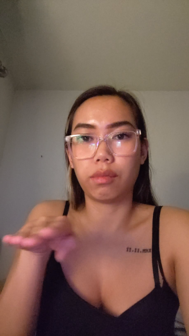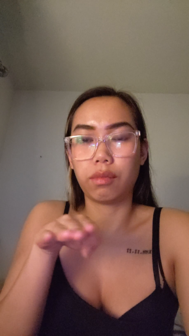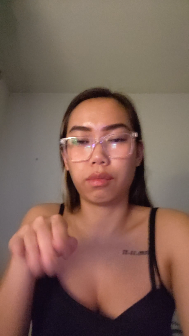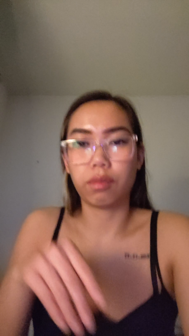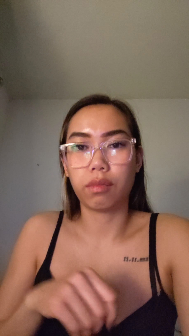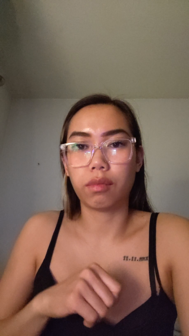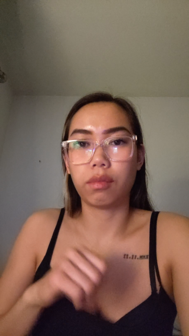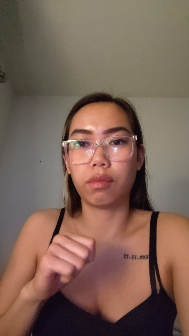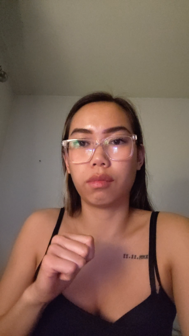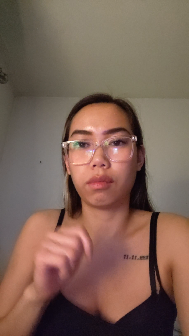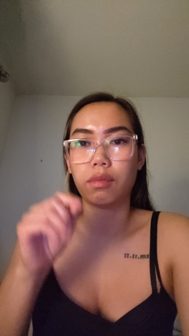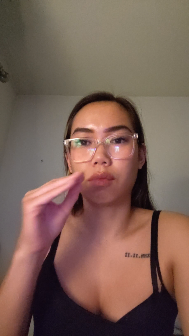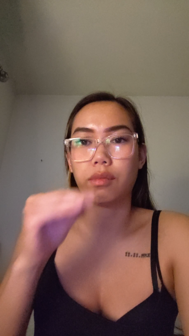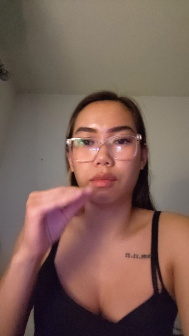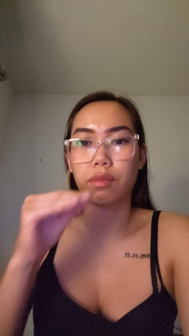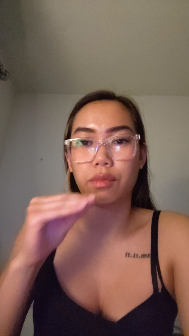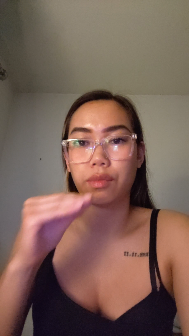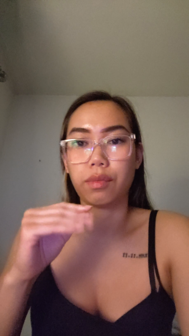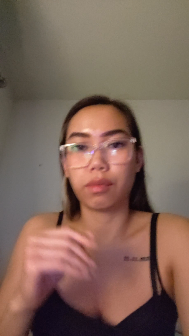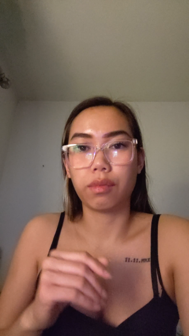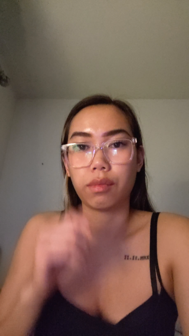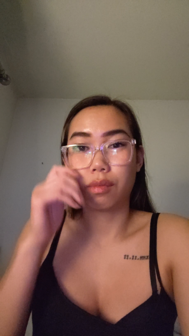fix